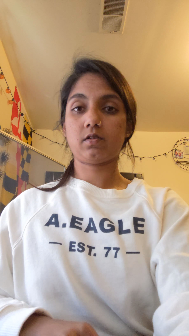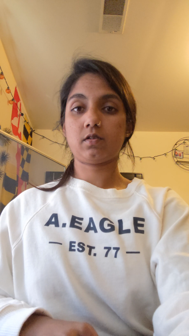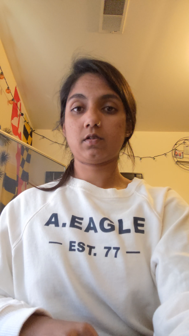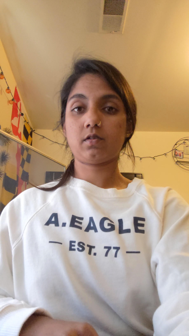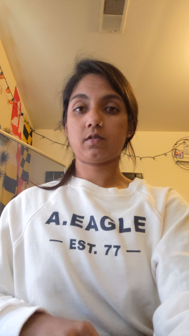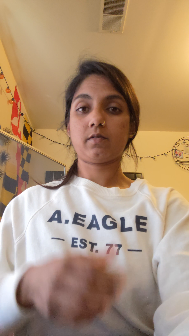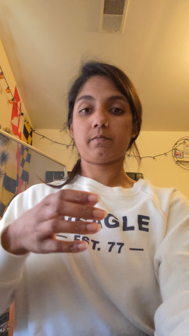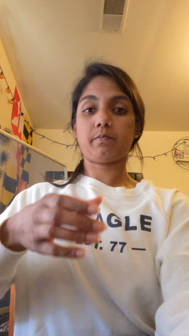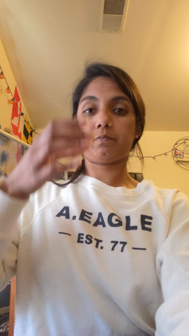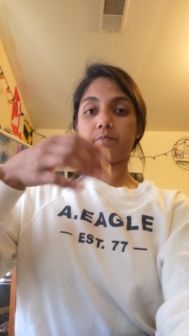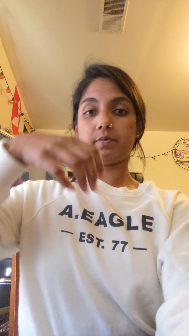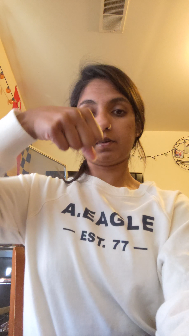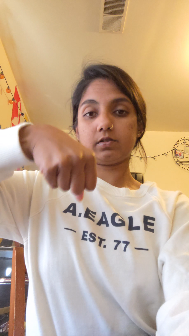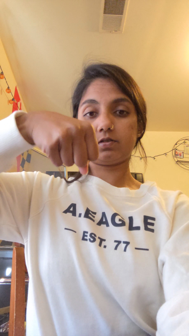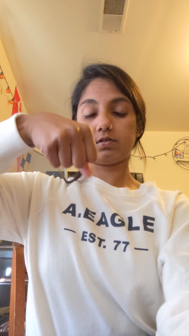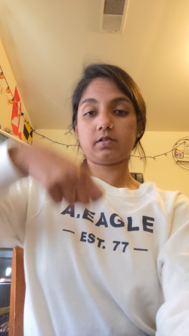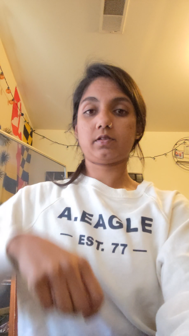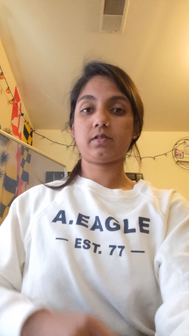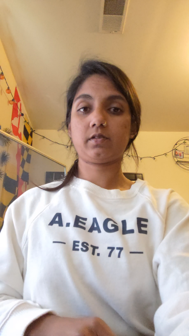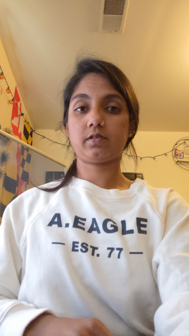bucket